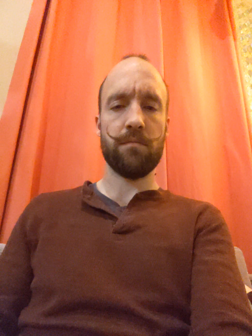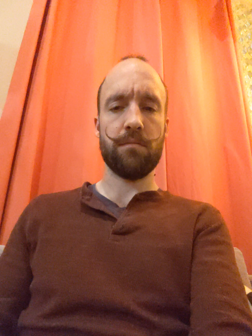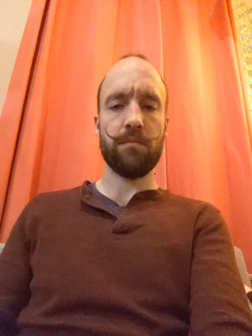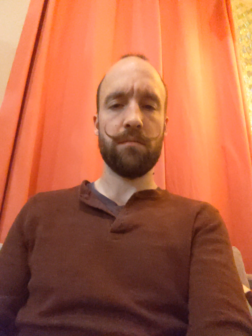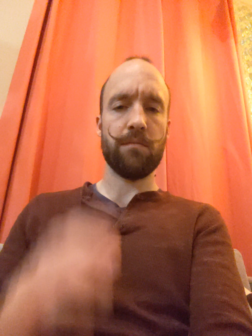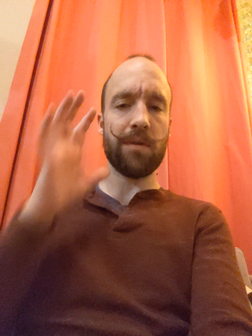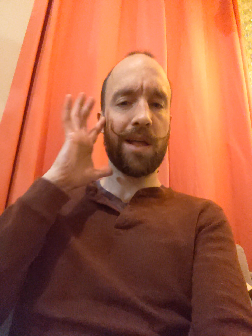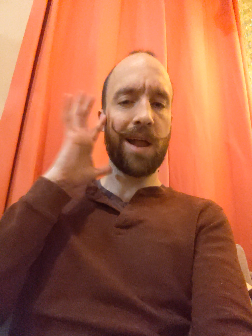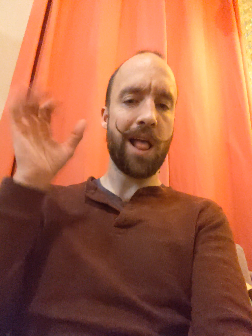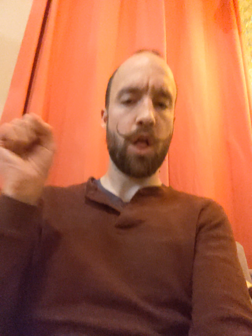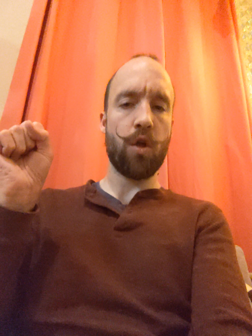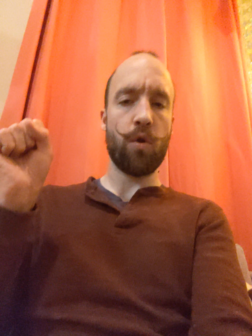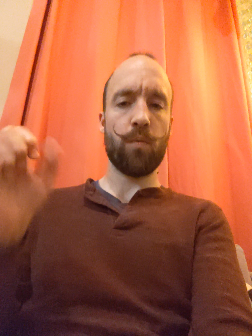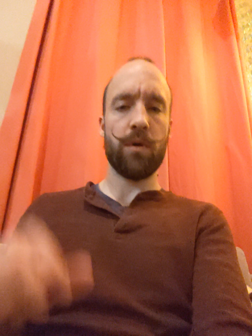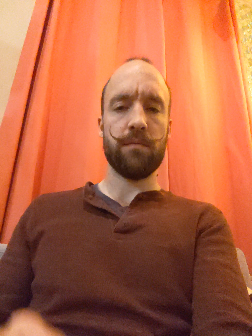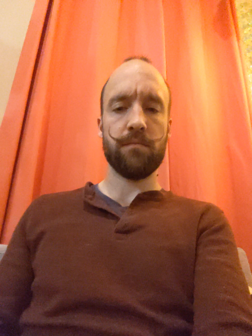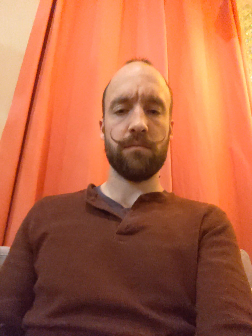loud